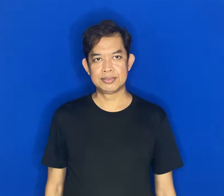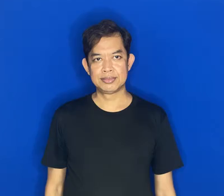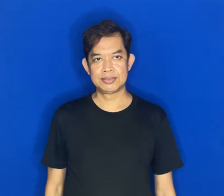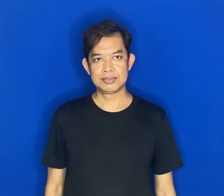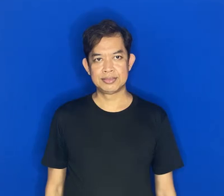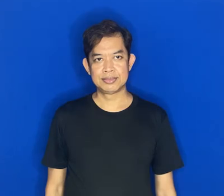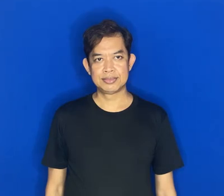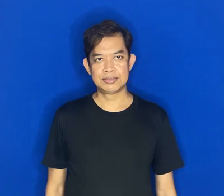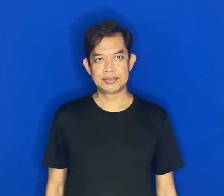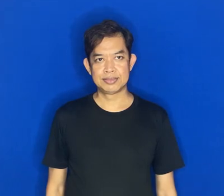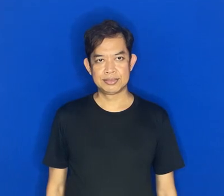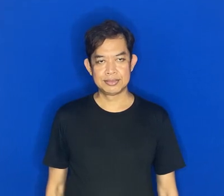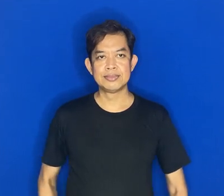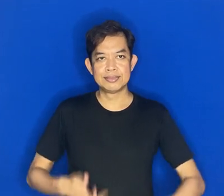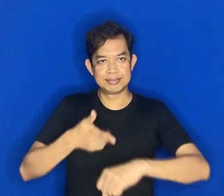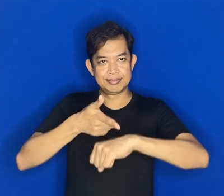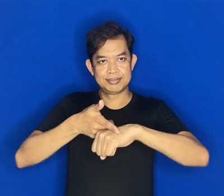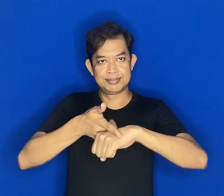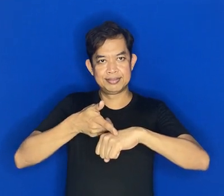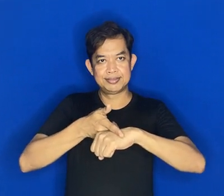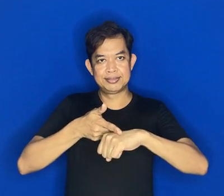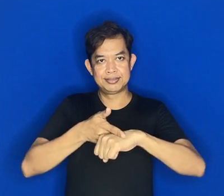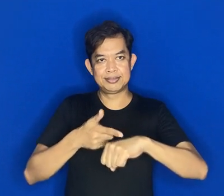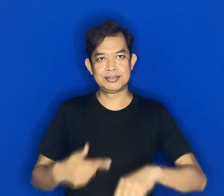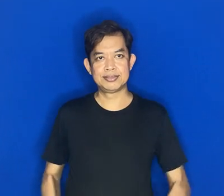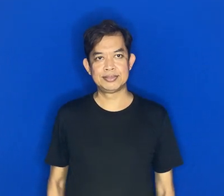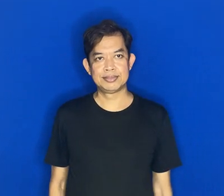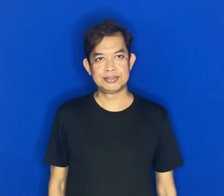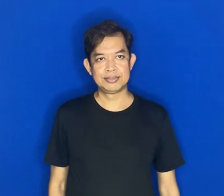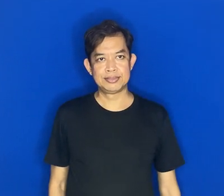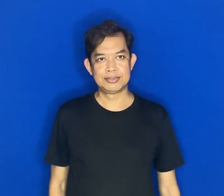gray